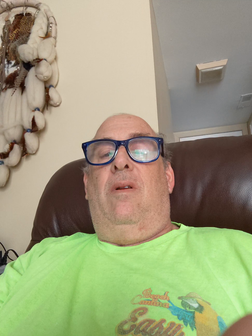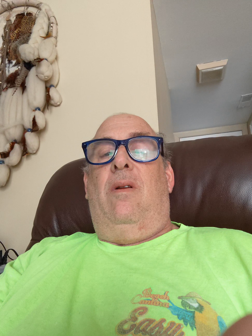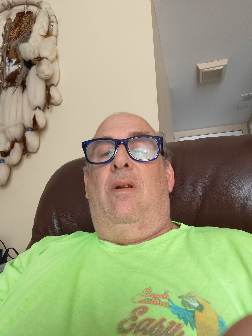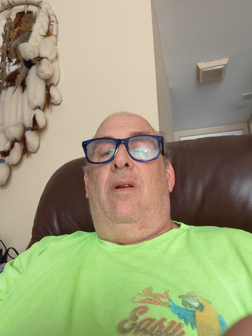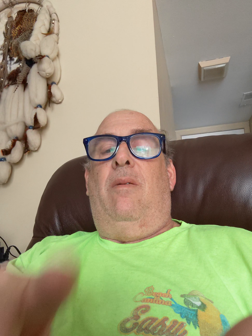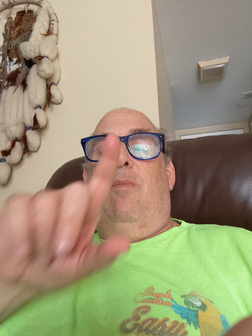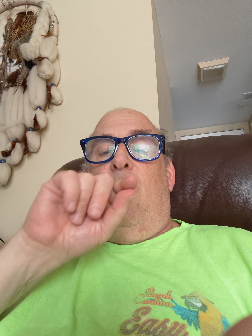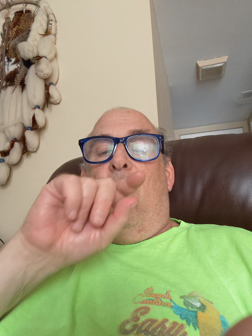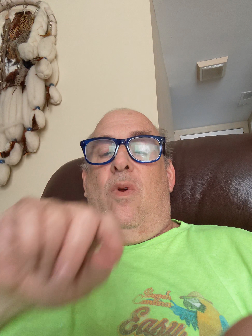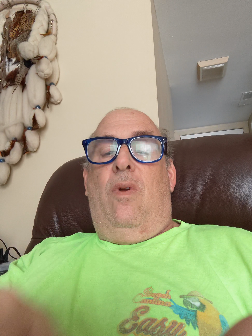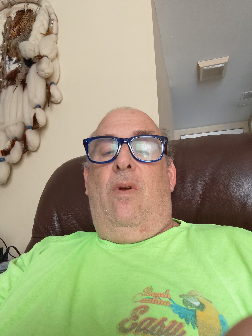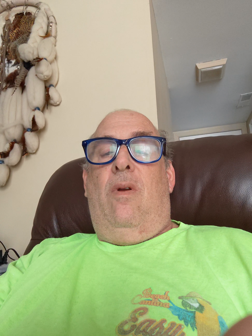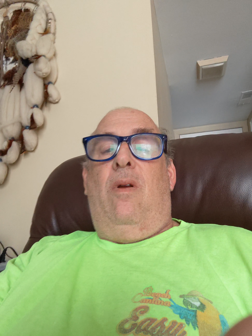bird